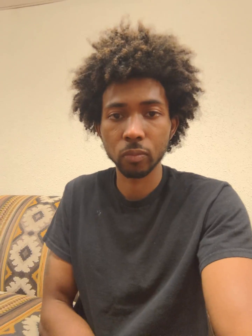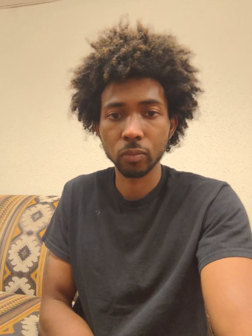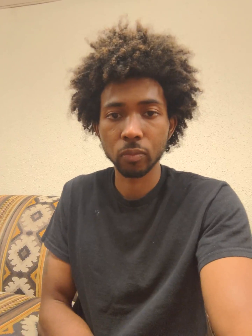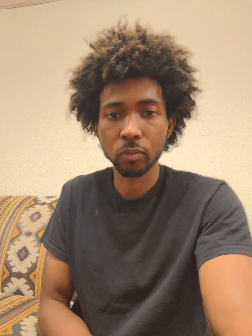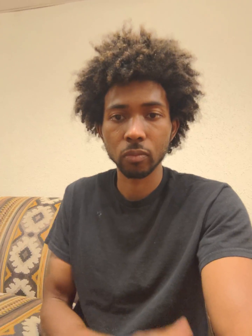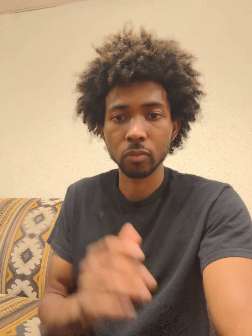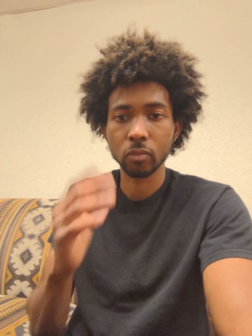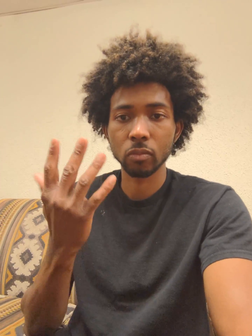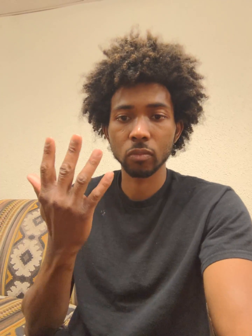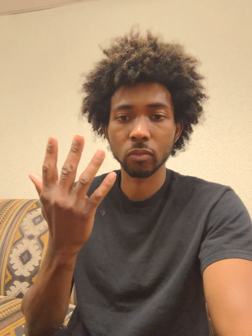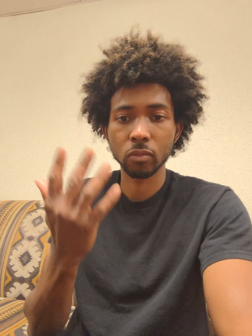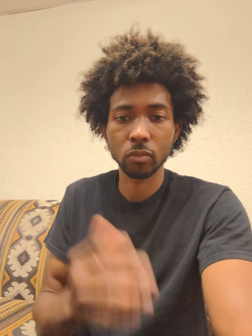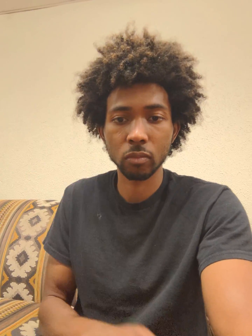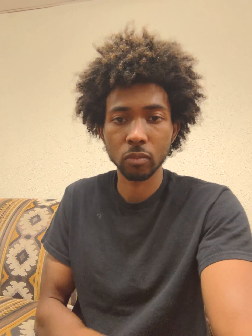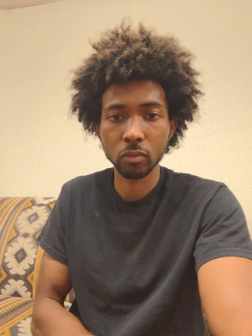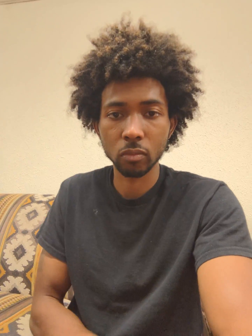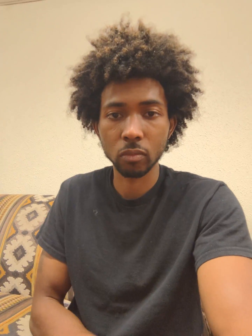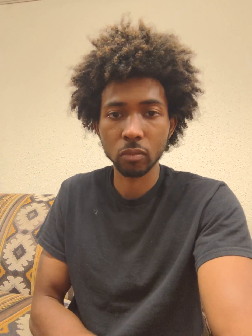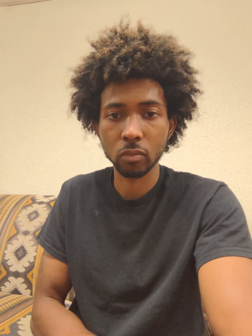hand